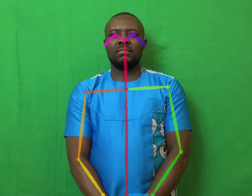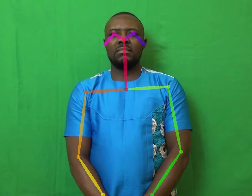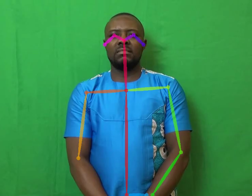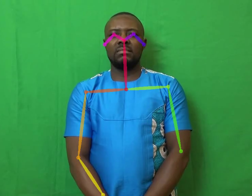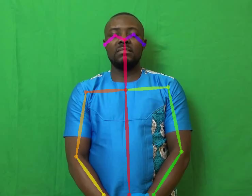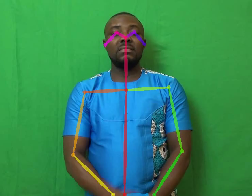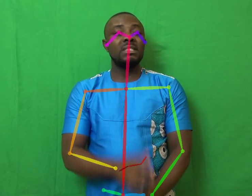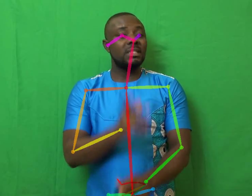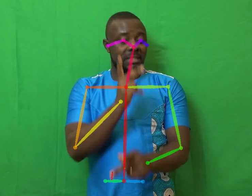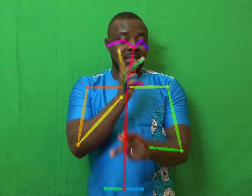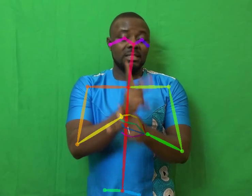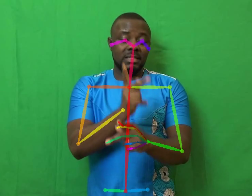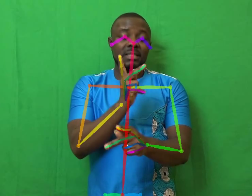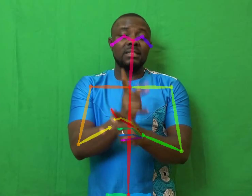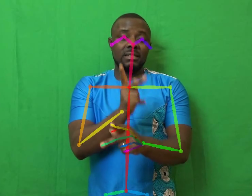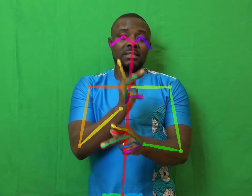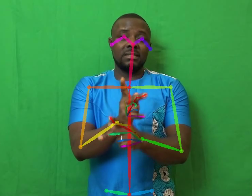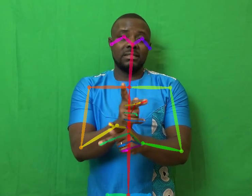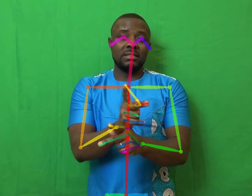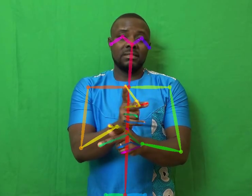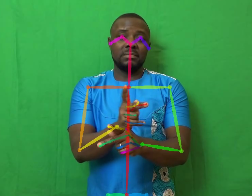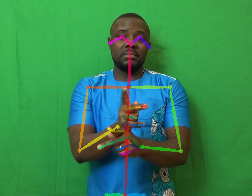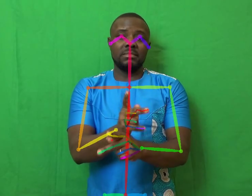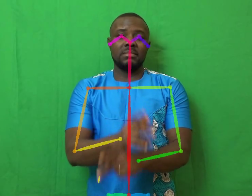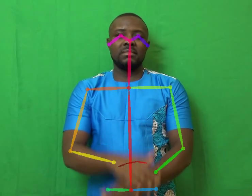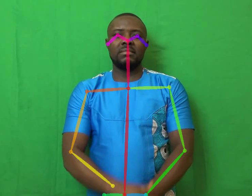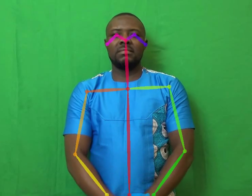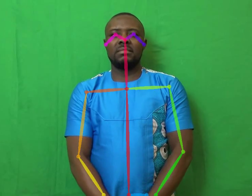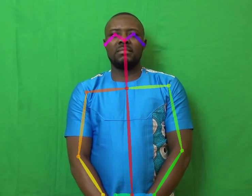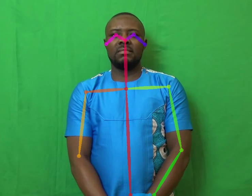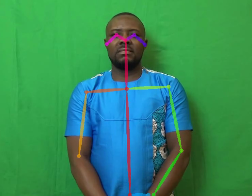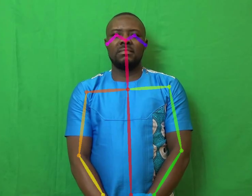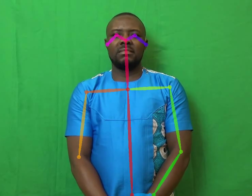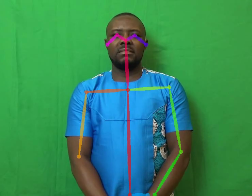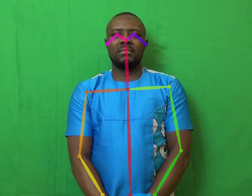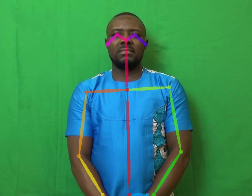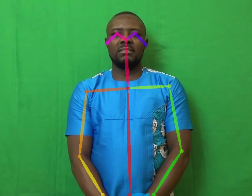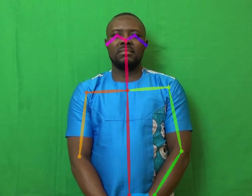keep